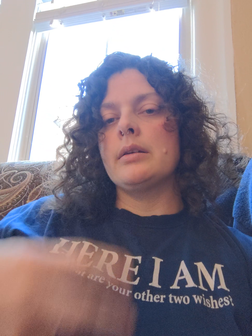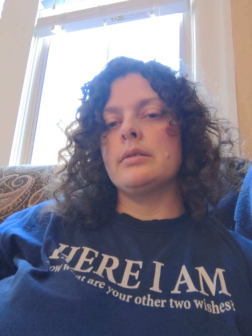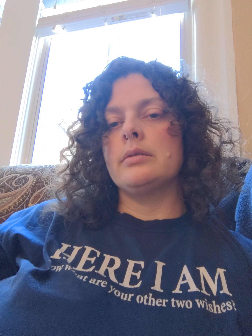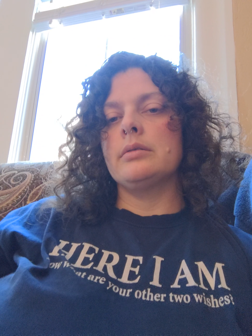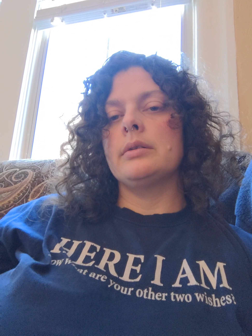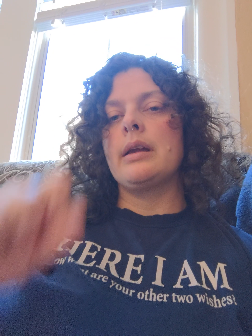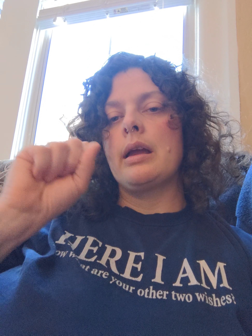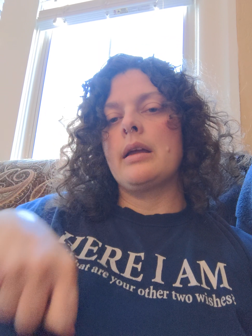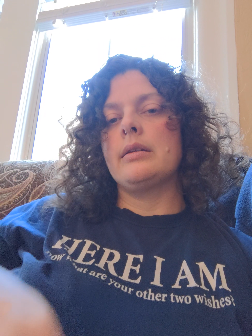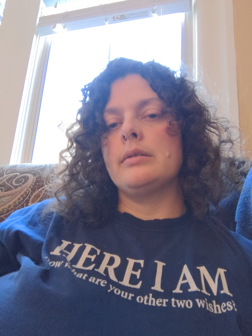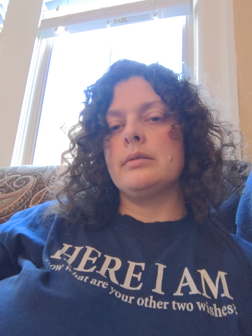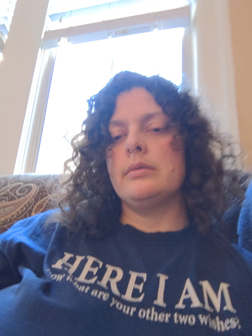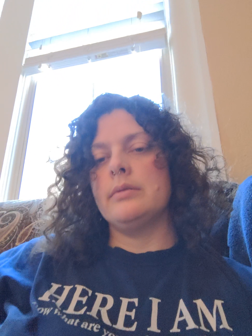can